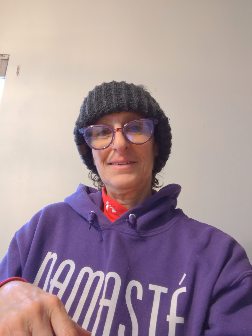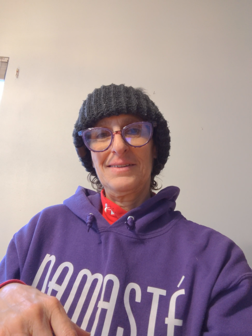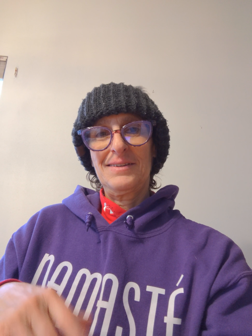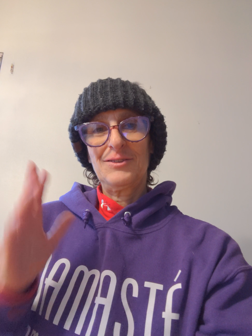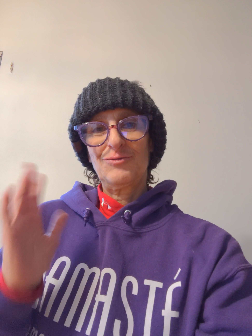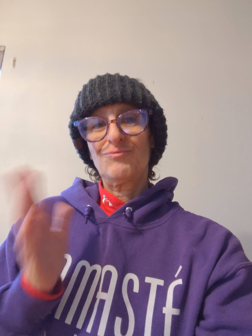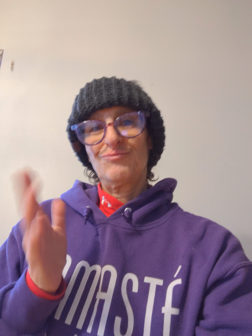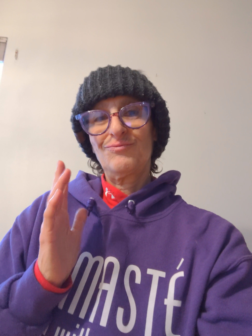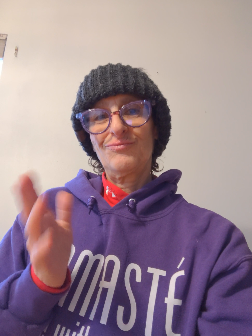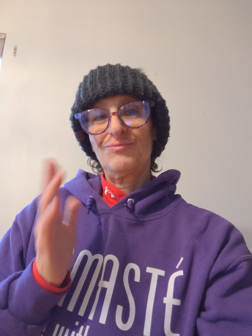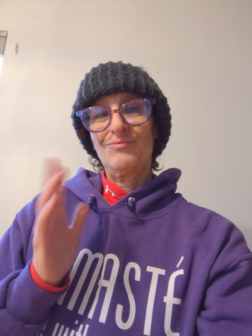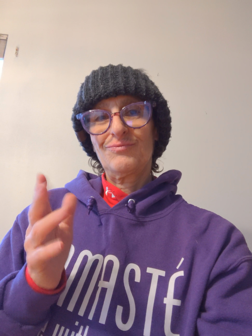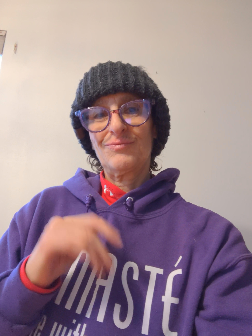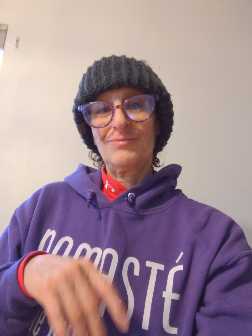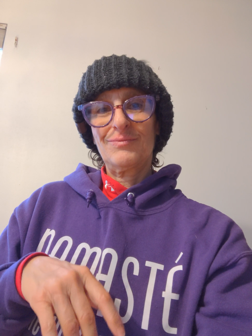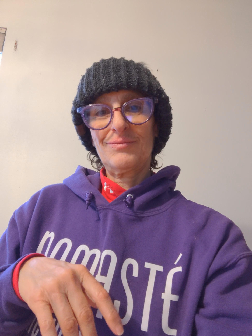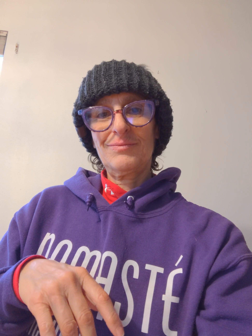talk